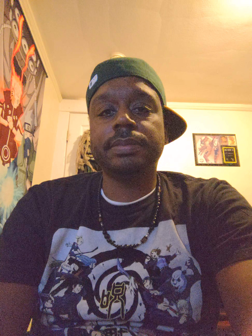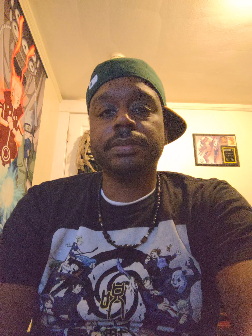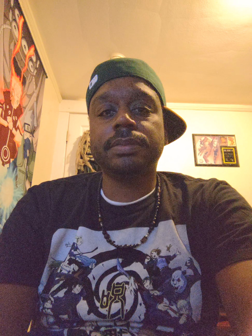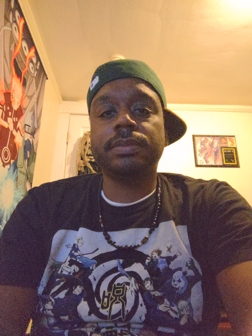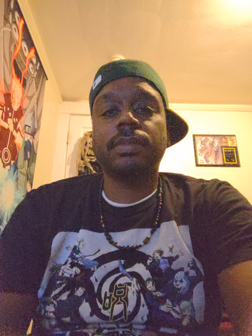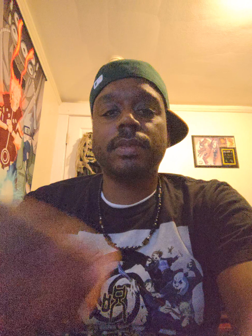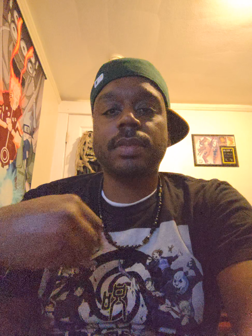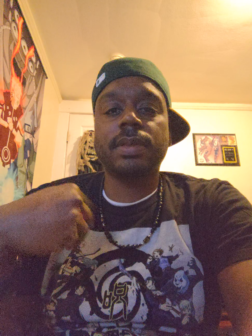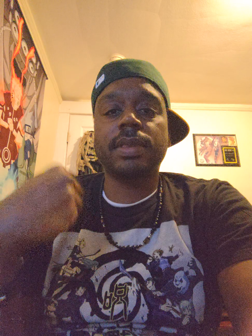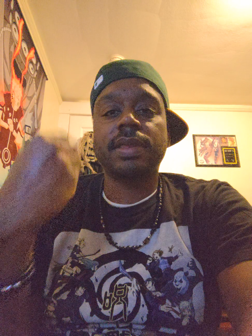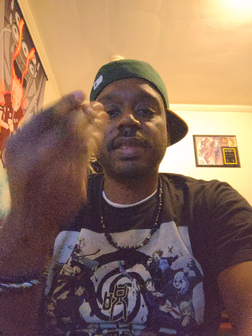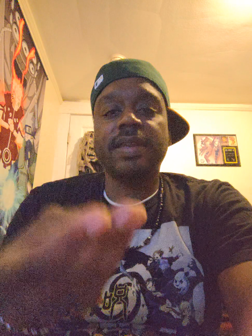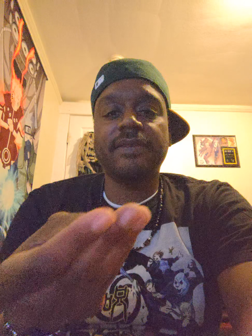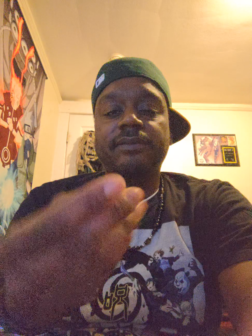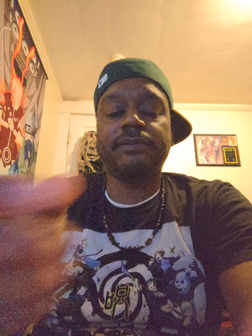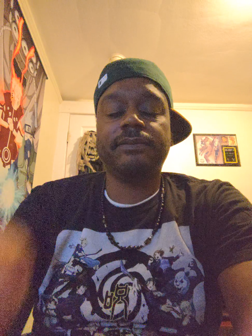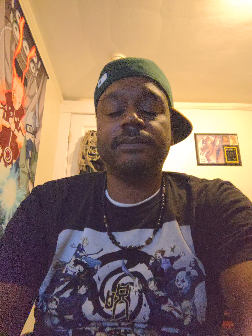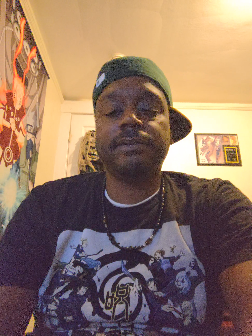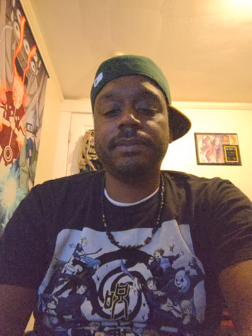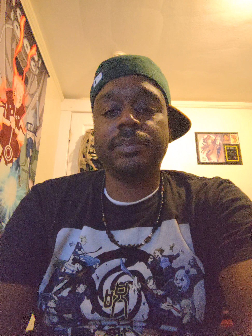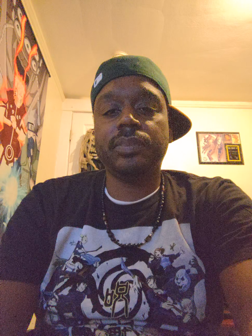give